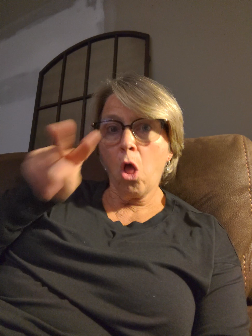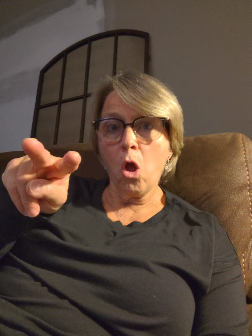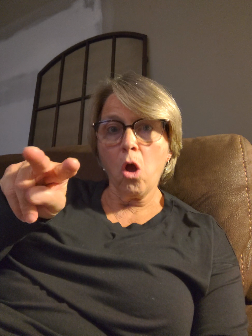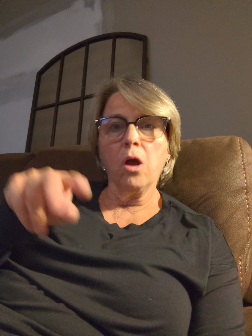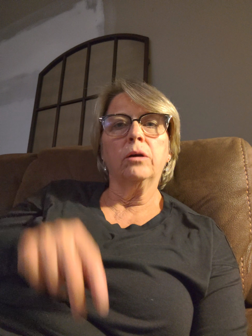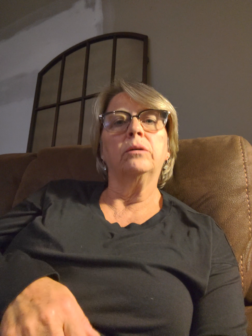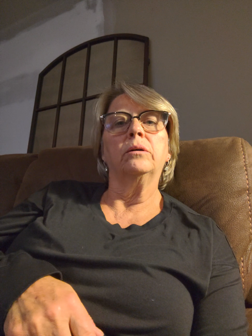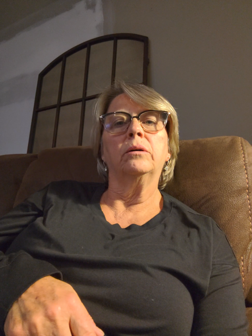look